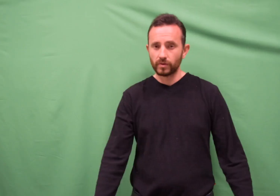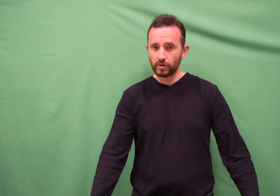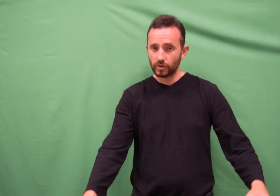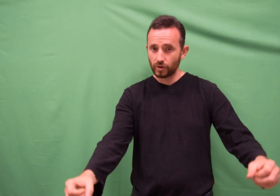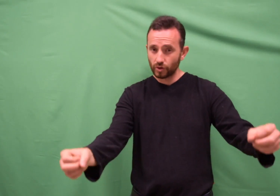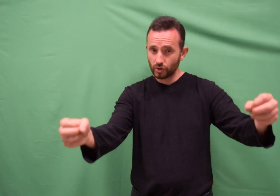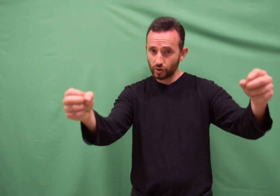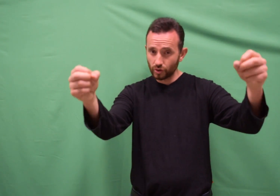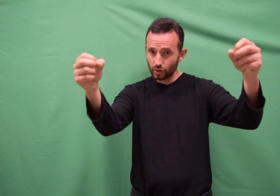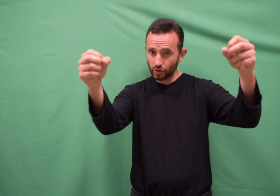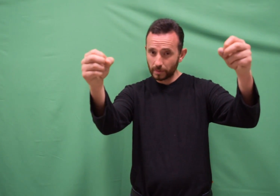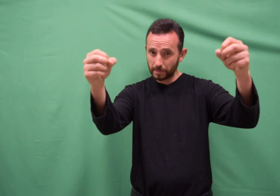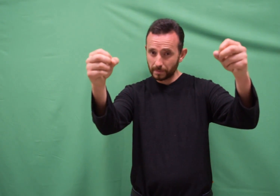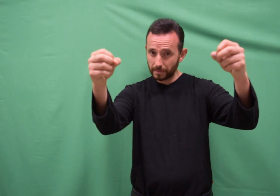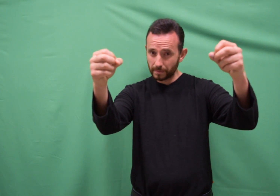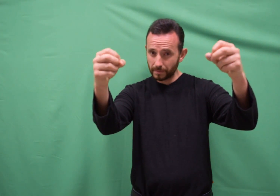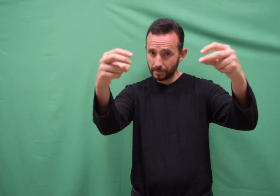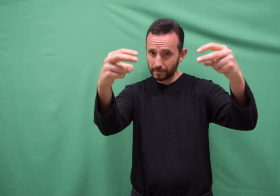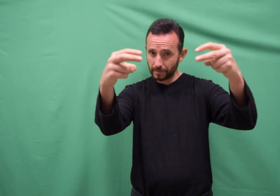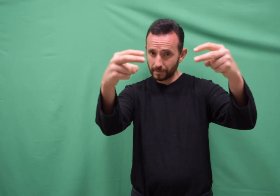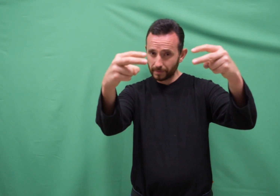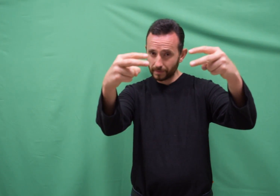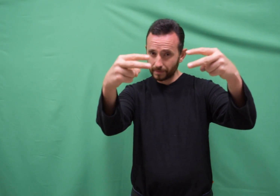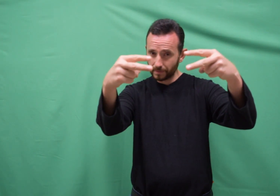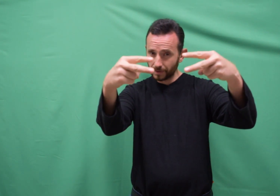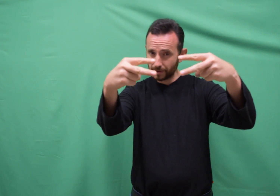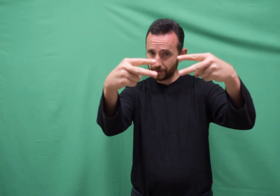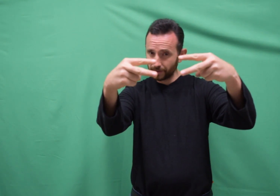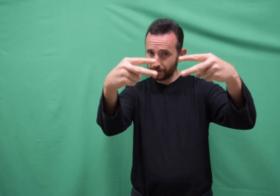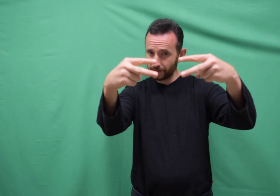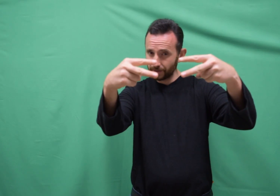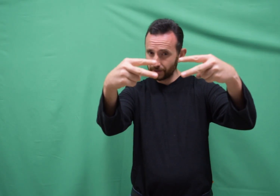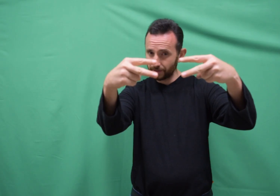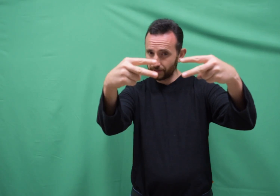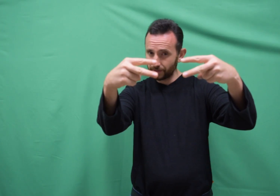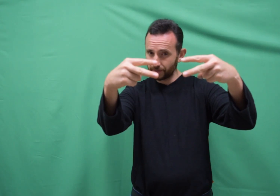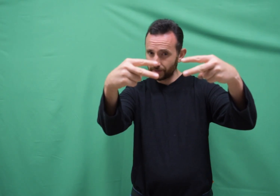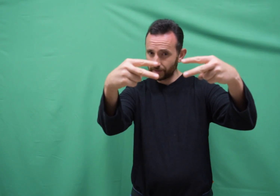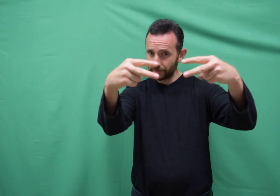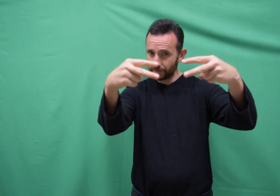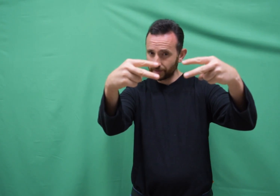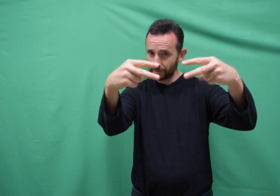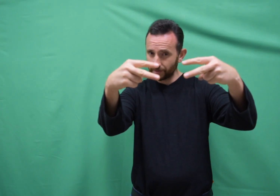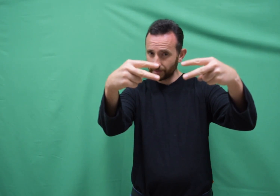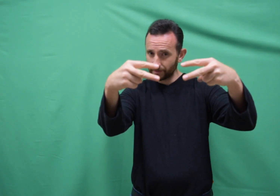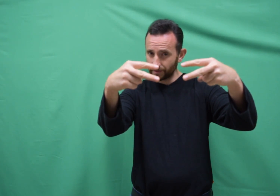nos vemos